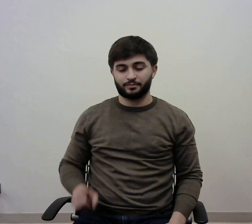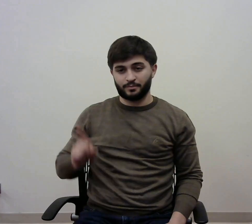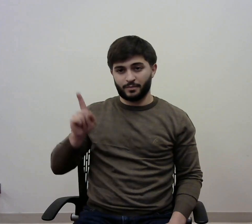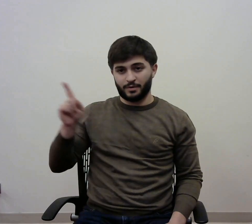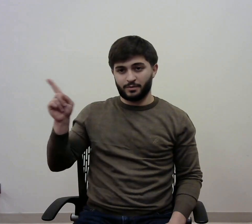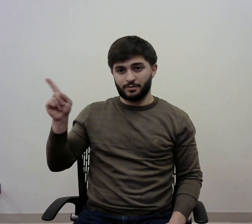orda